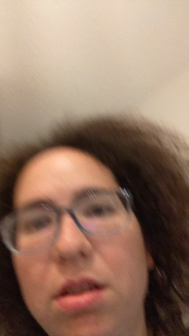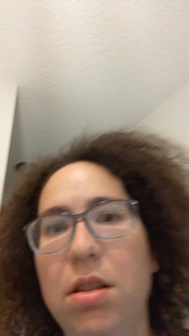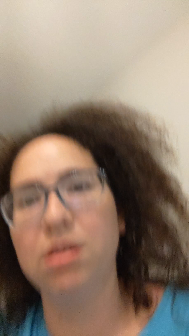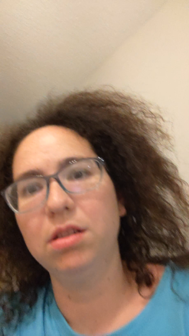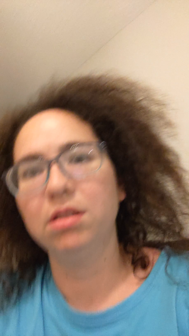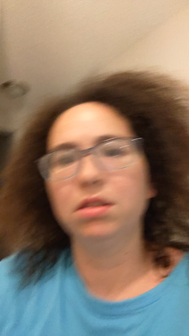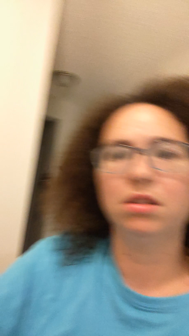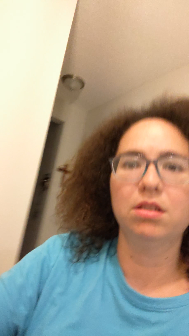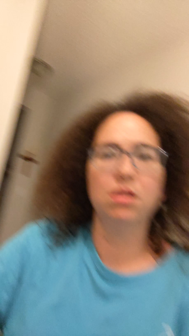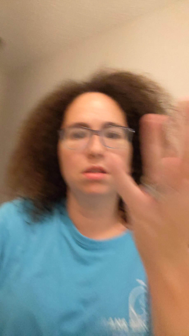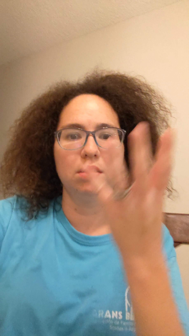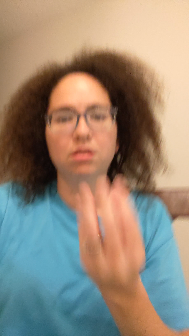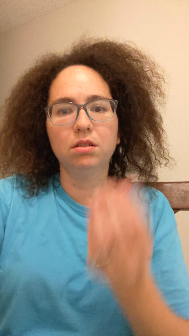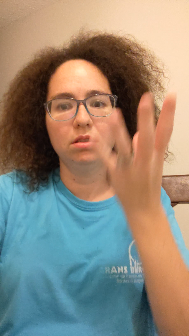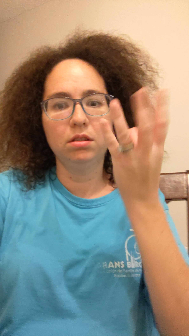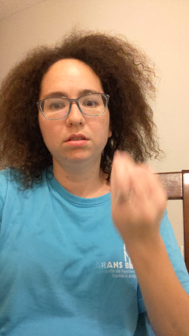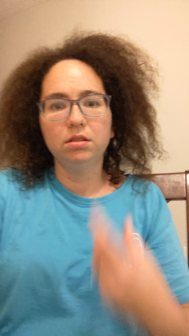gentle